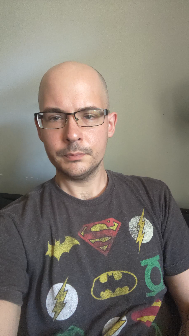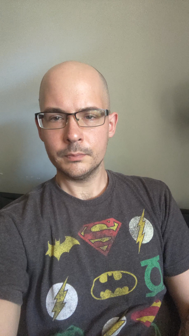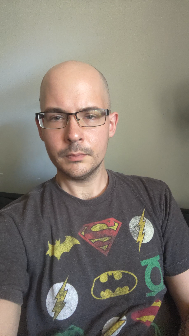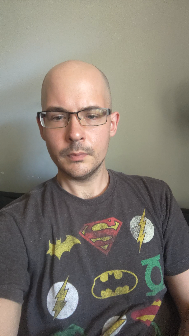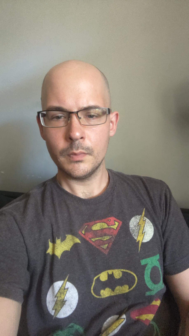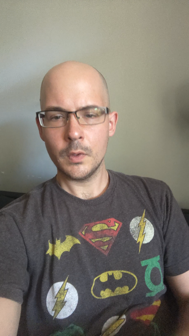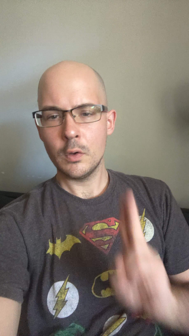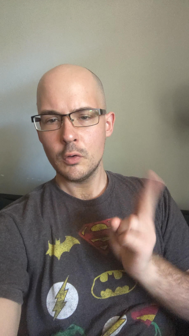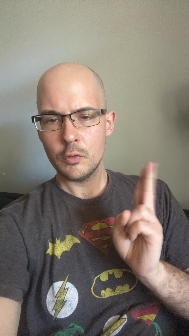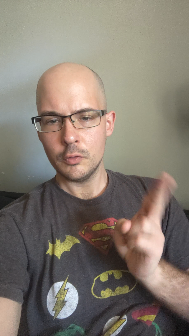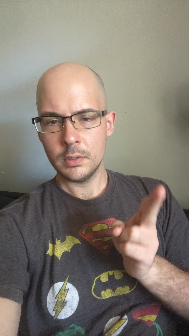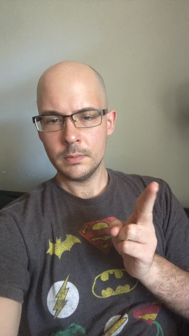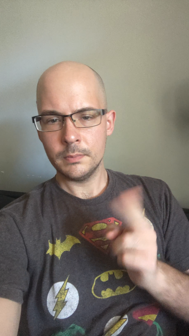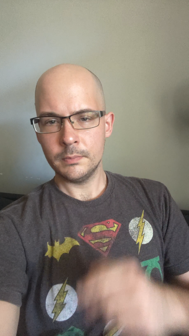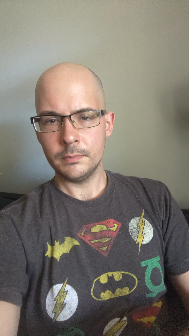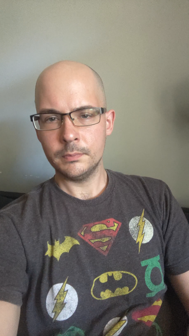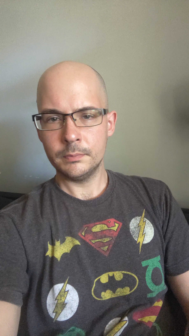hurry